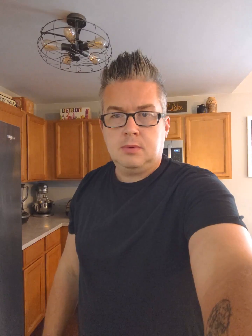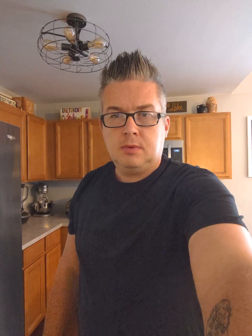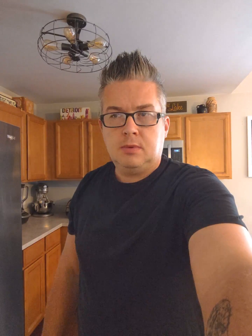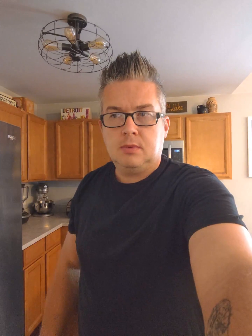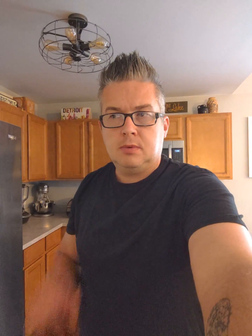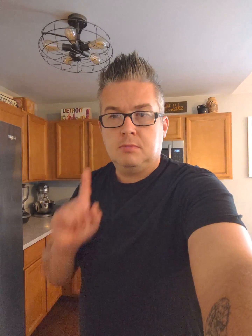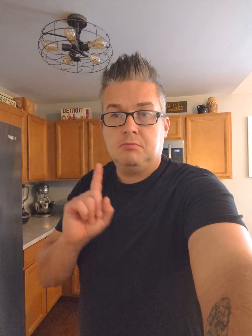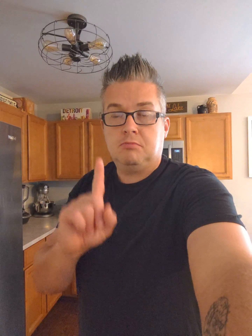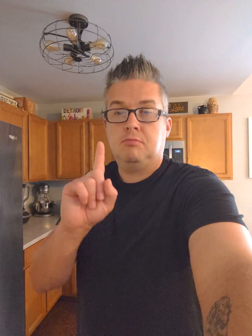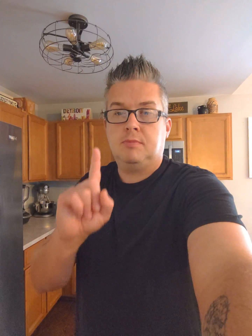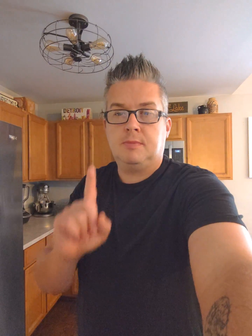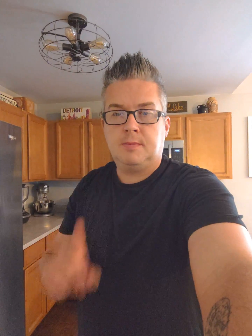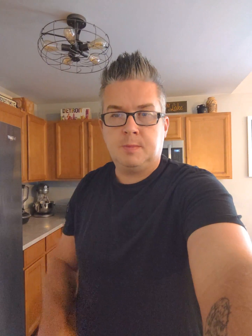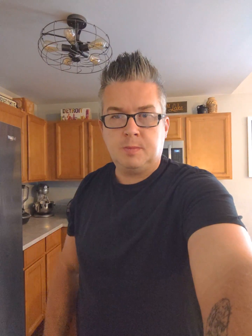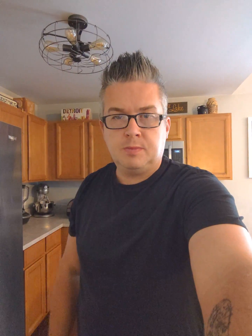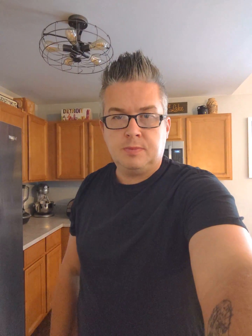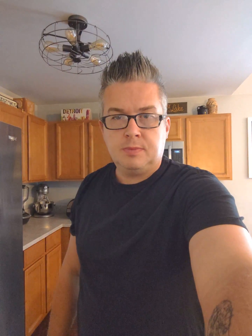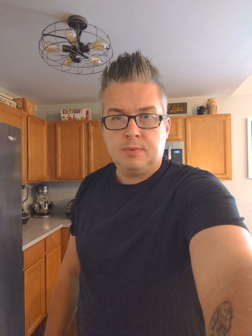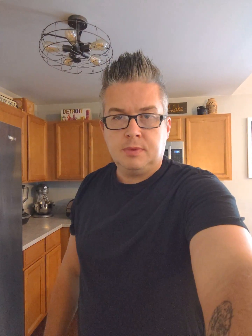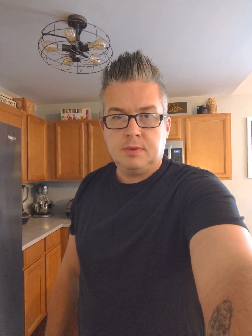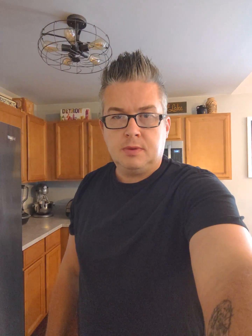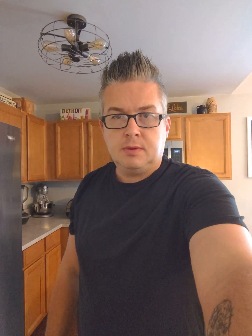bump